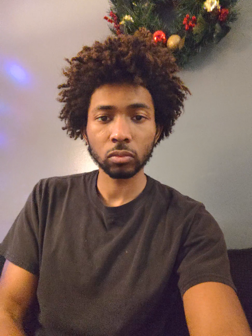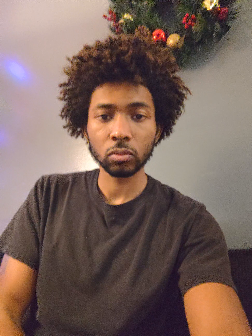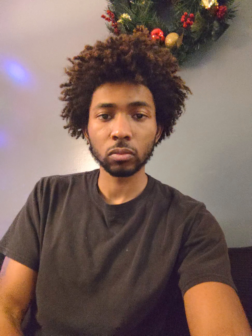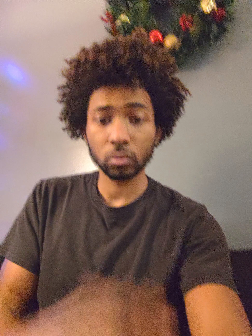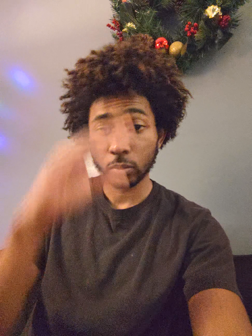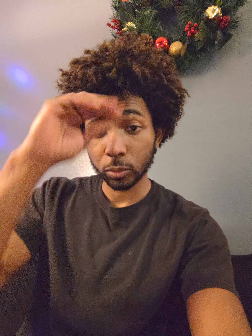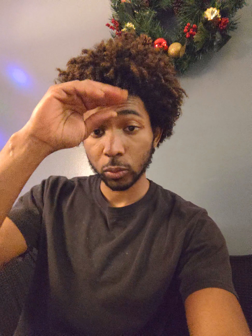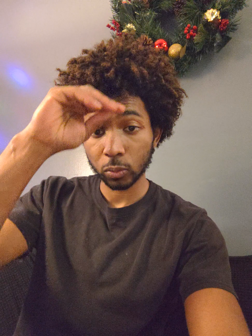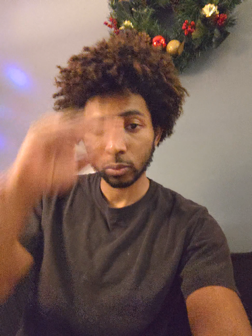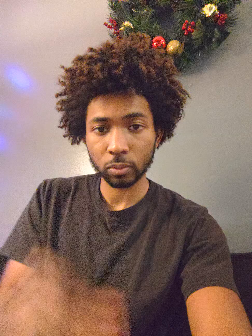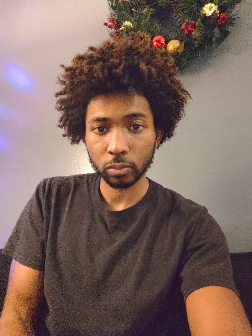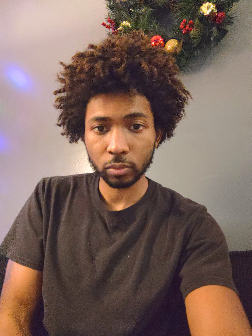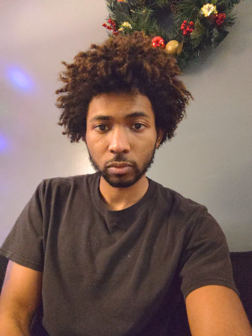boy